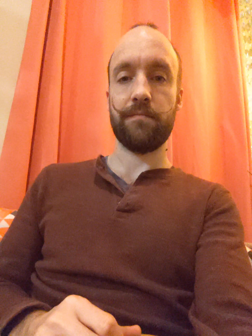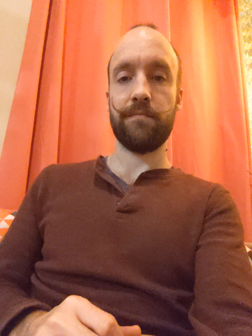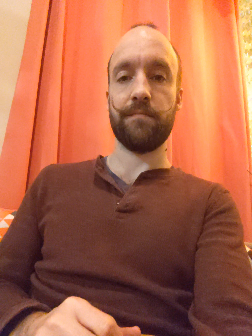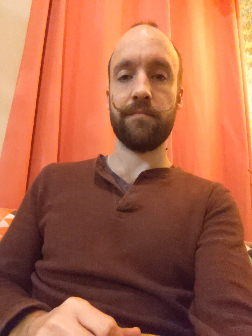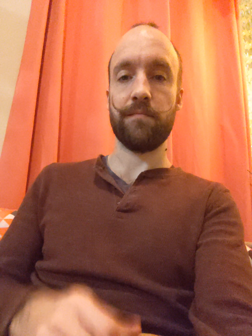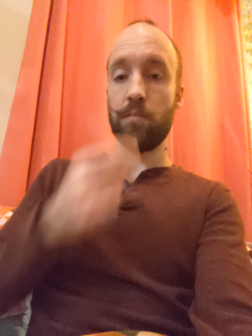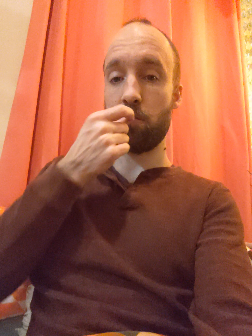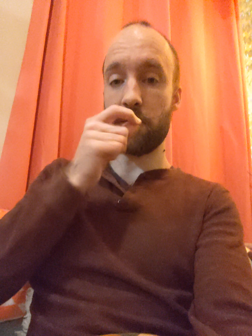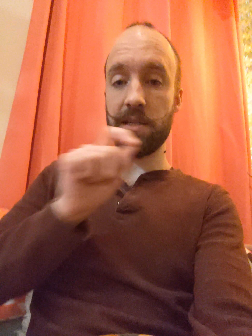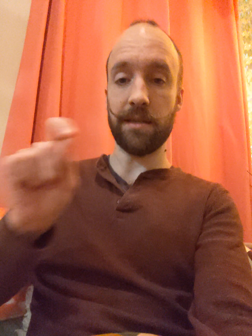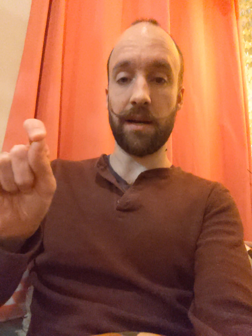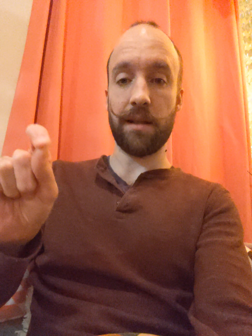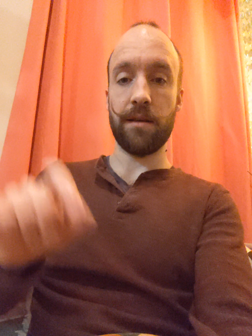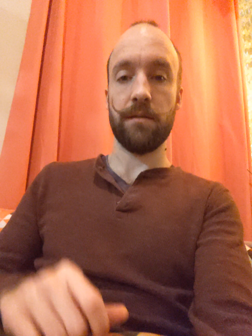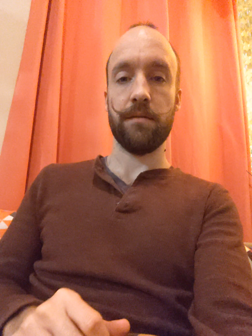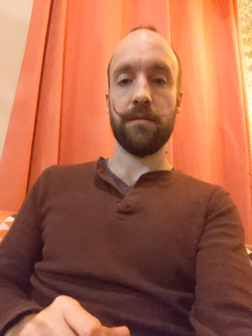pencil